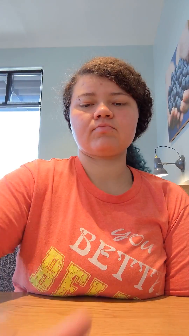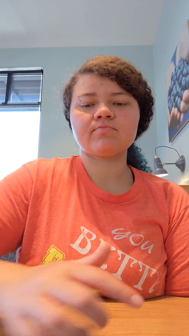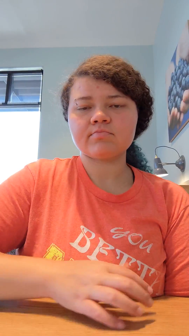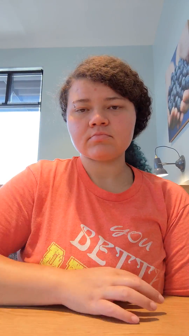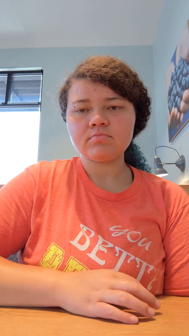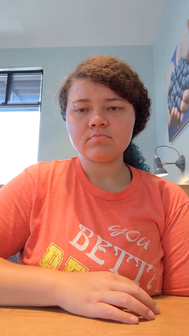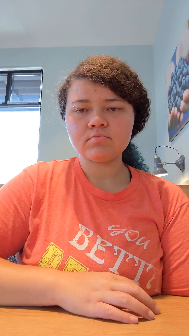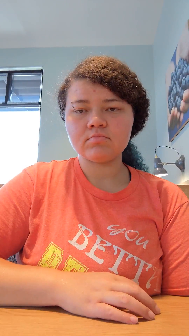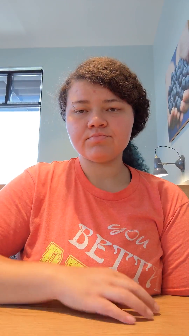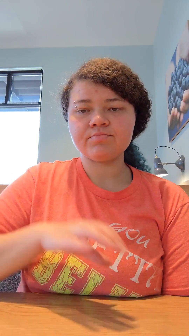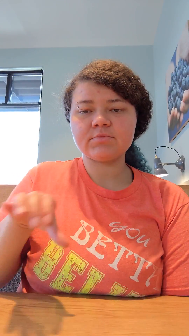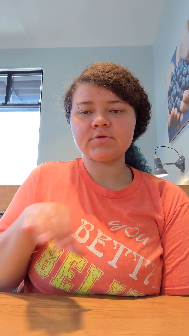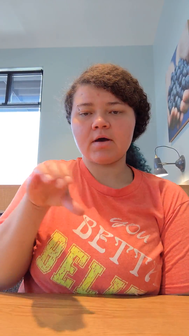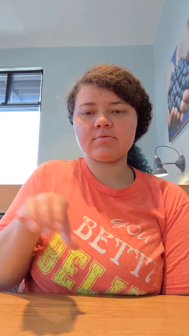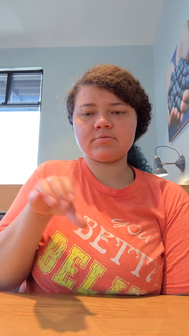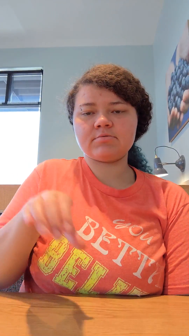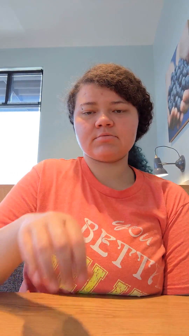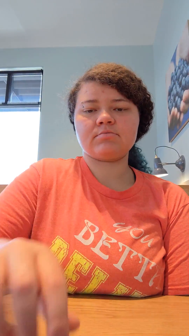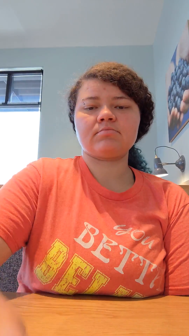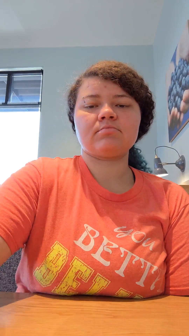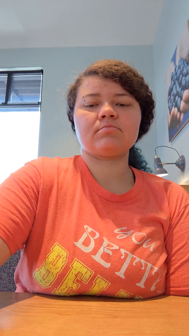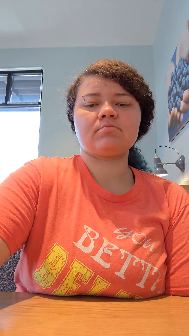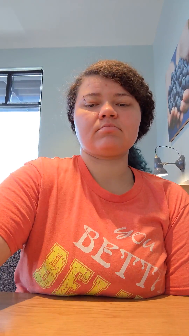does